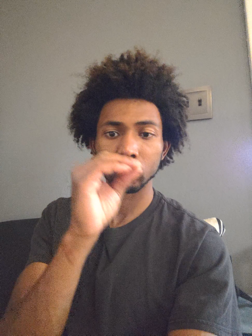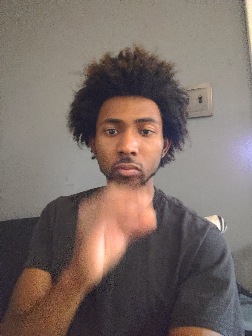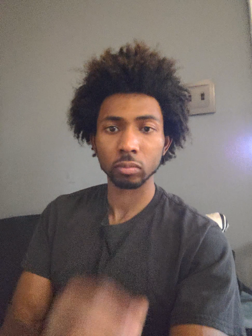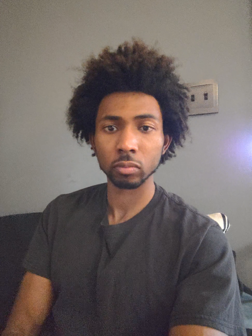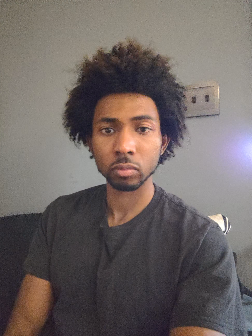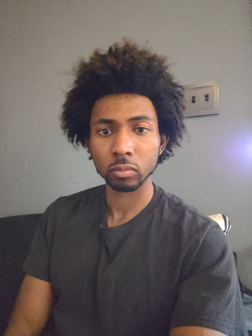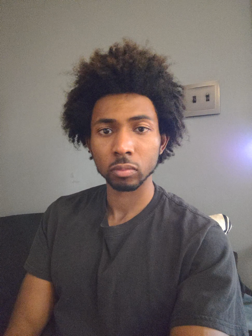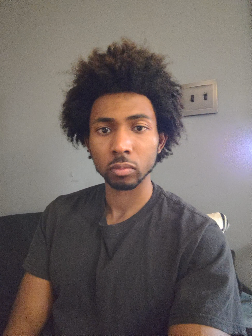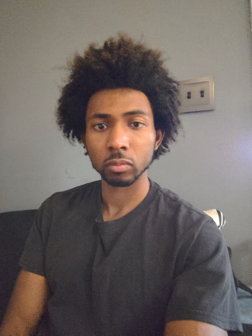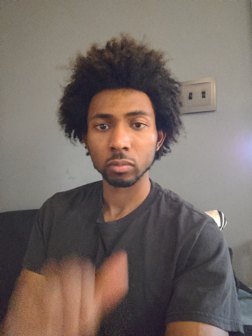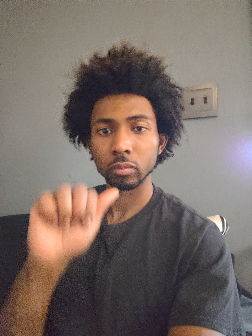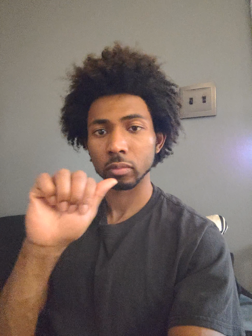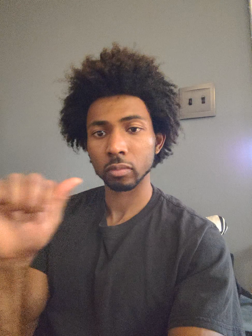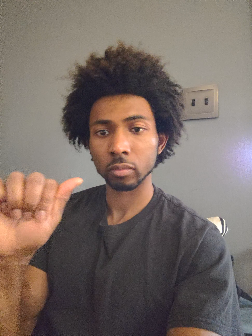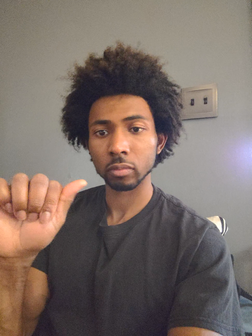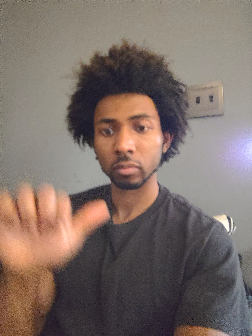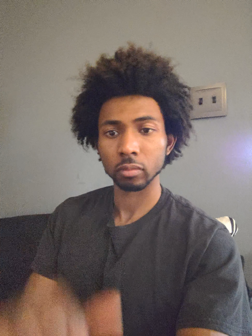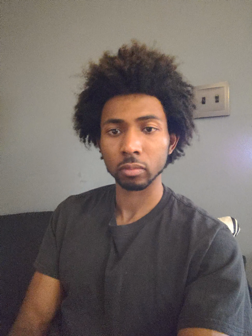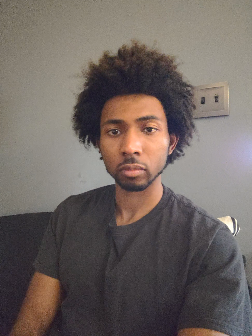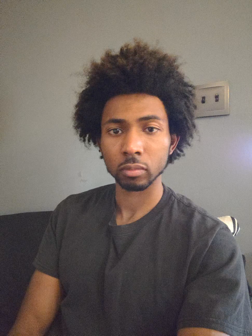a